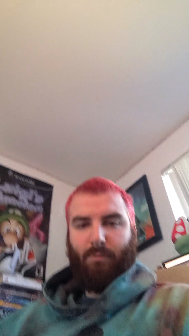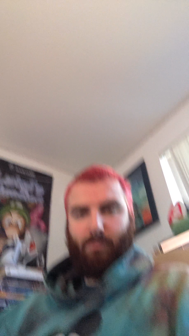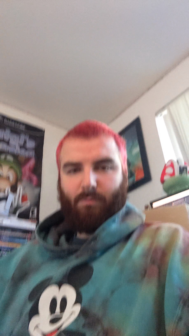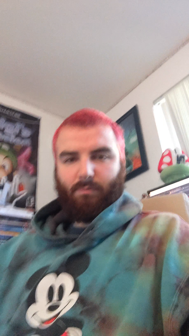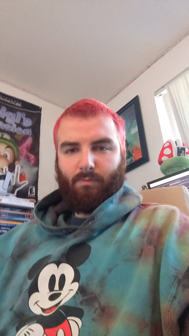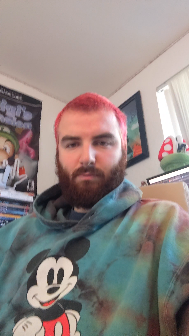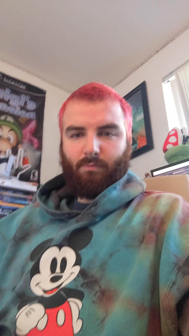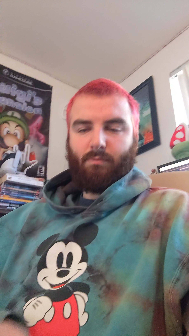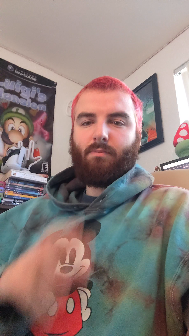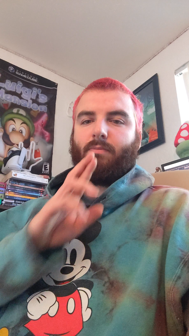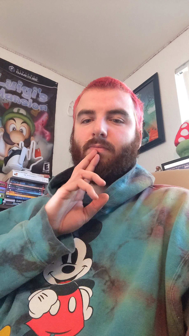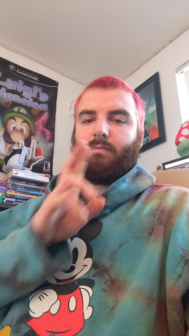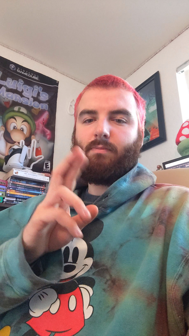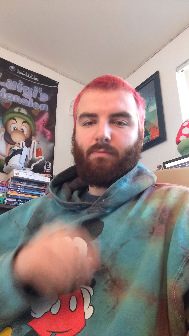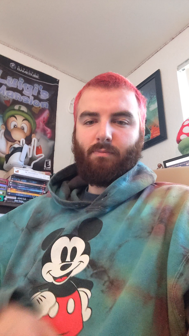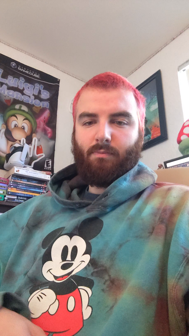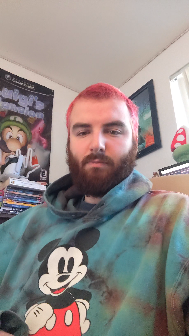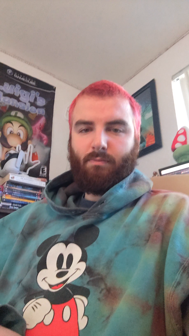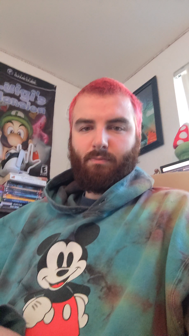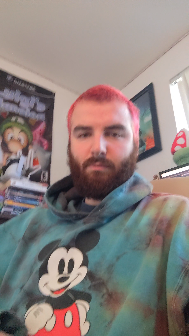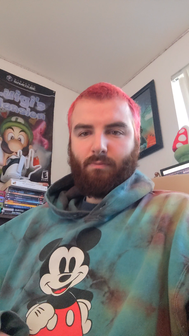are